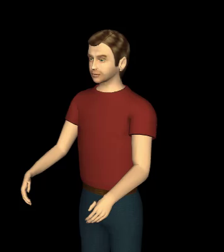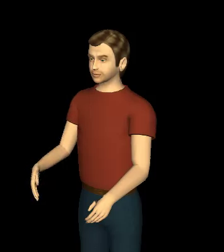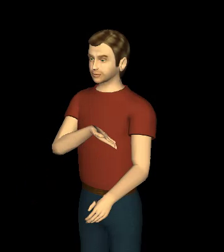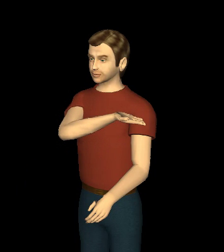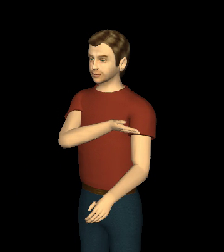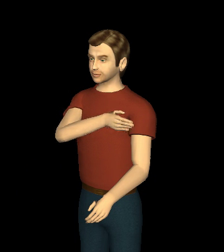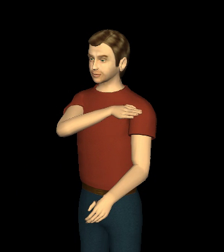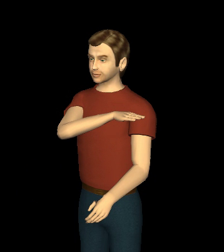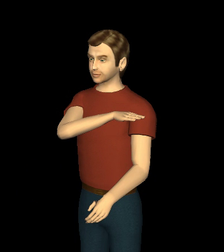مسؤول